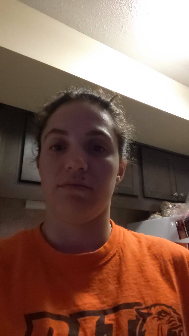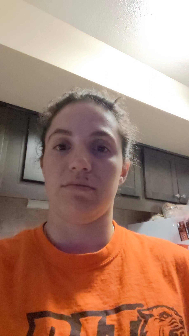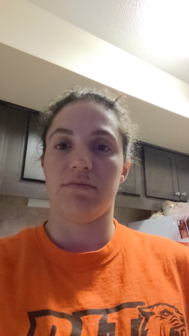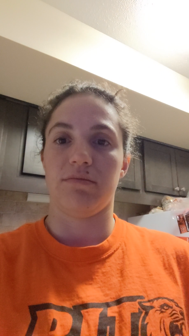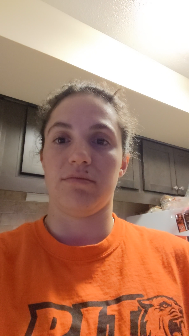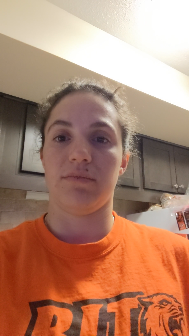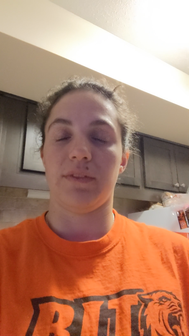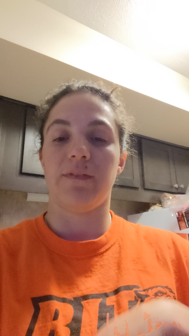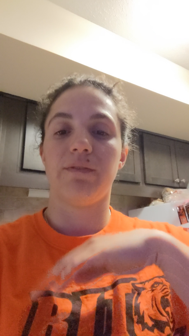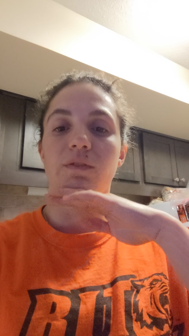full